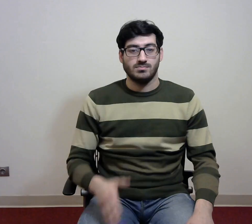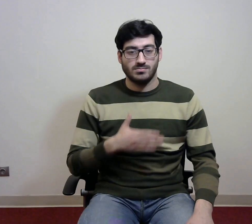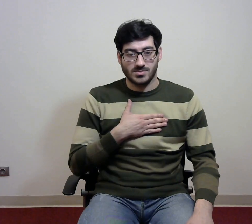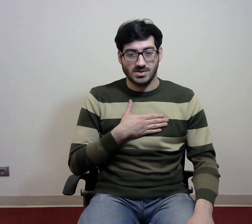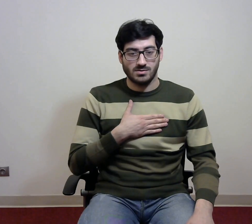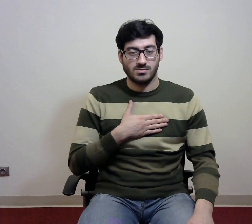mən